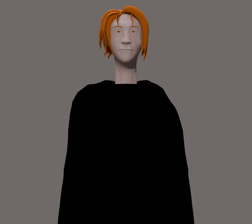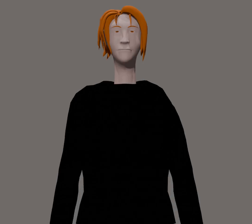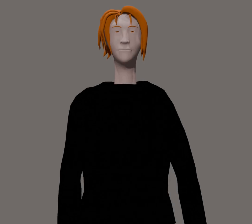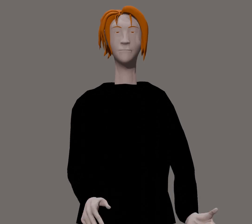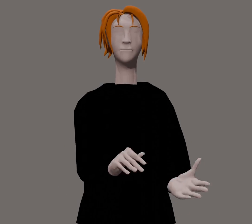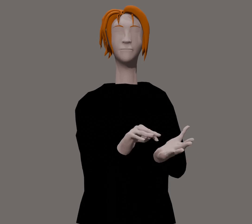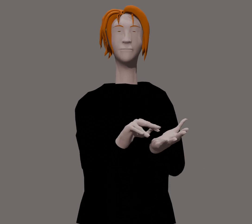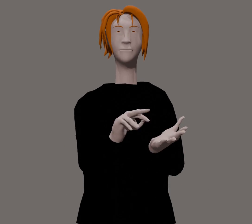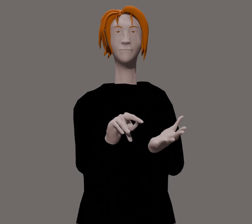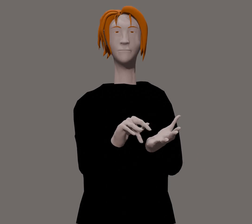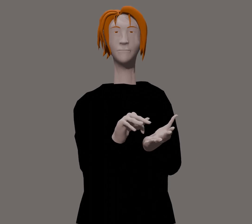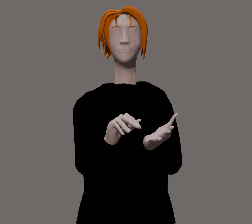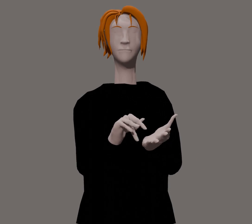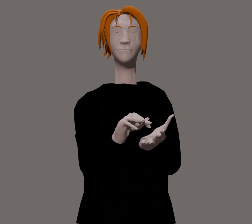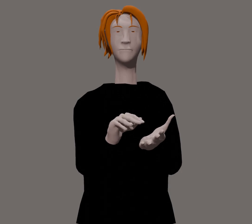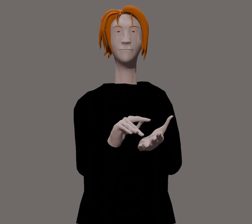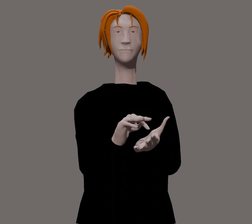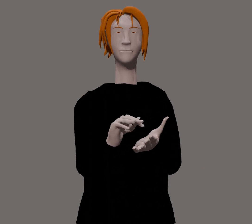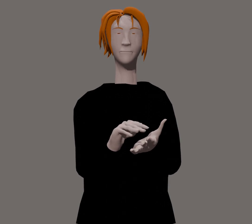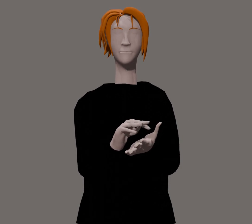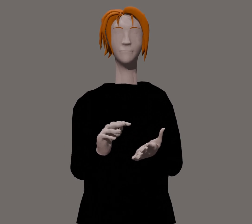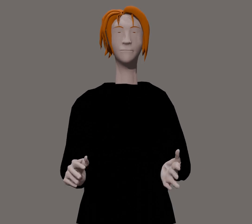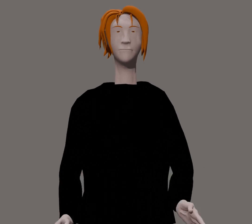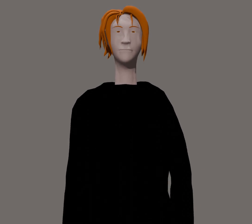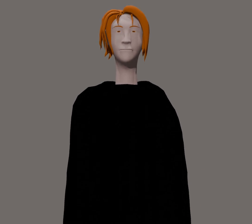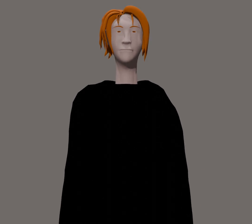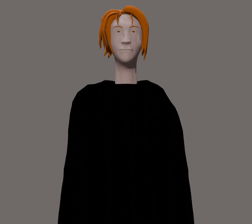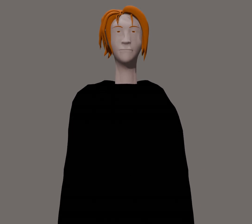Calculator